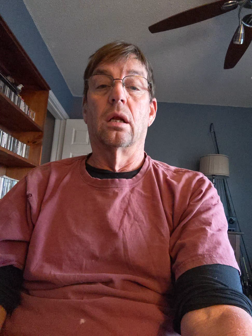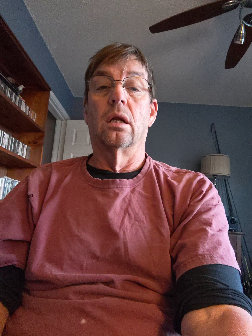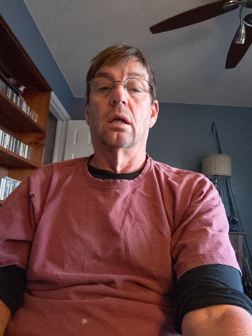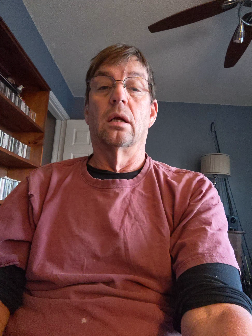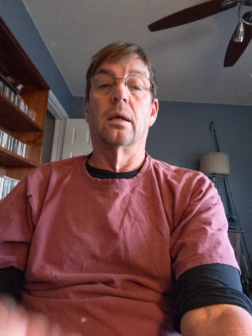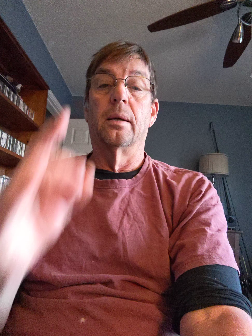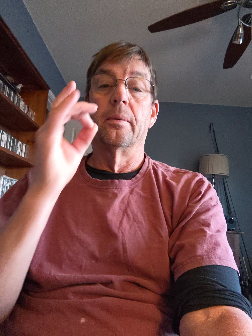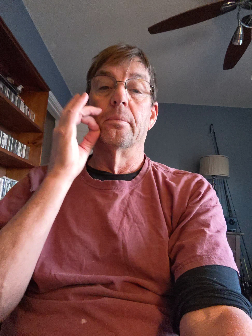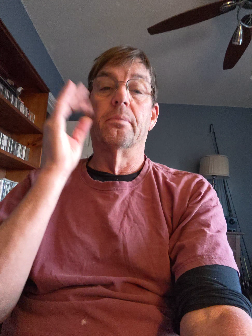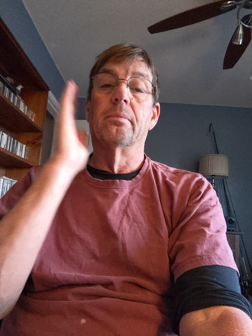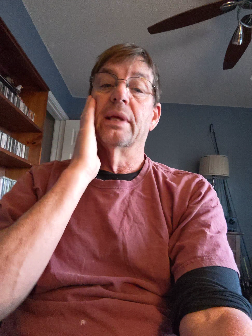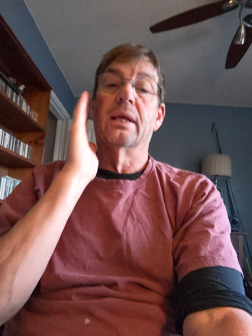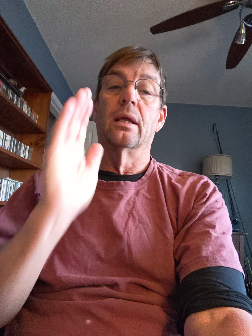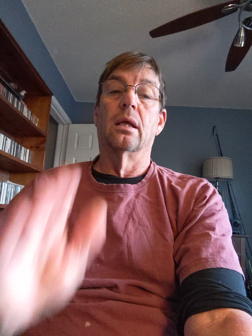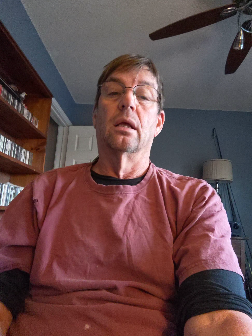bee